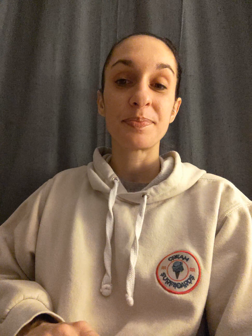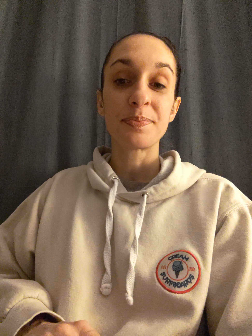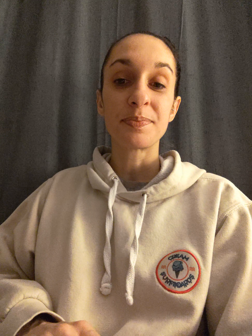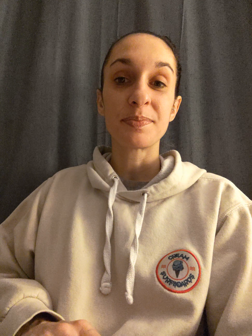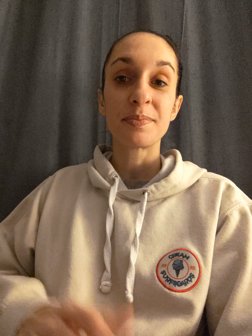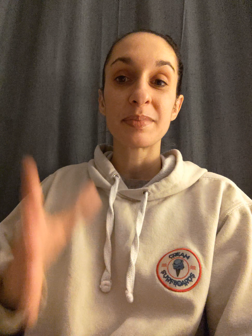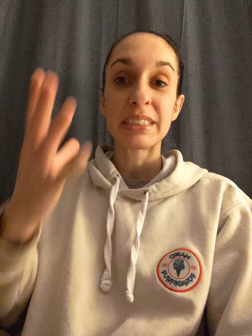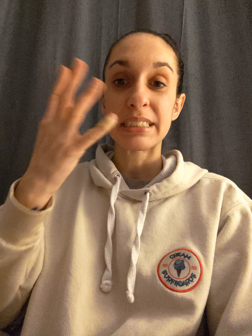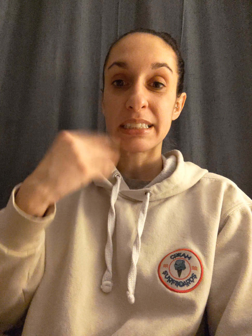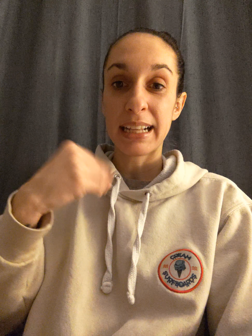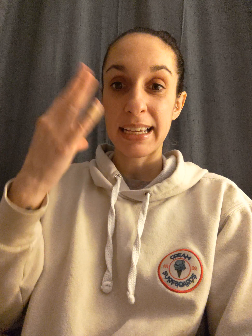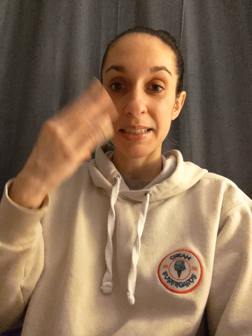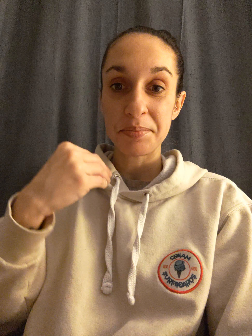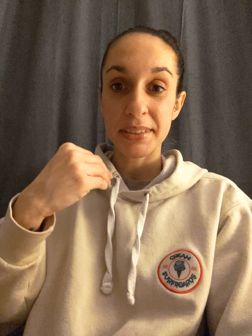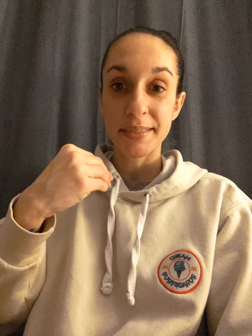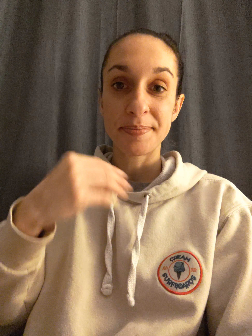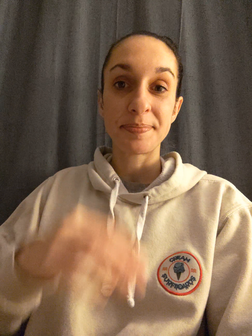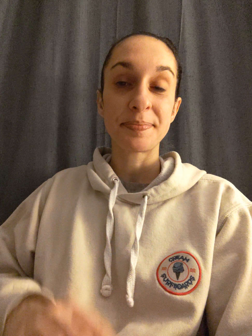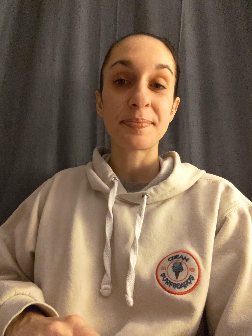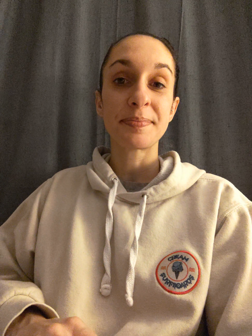sleepy